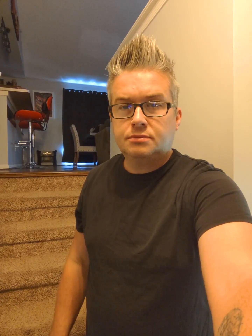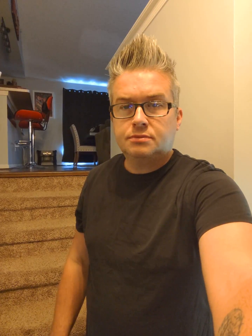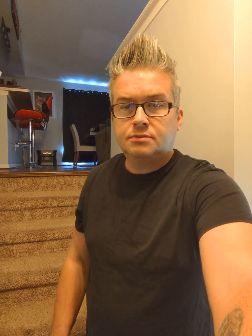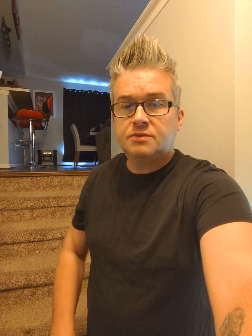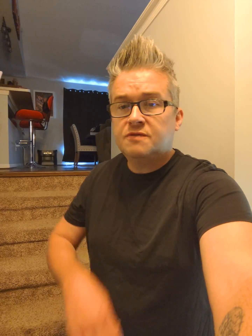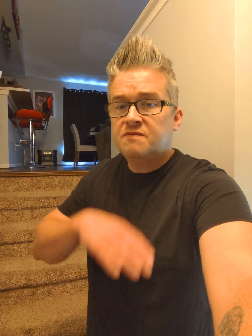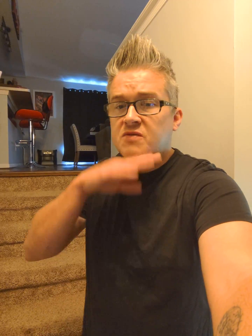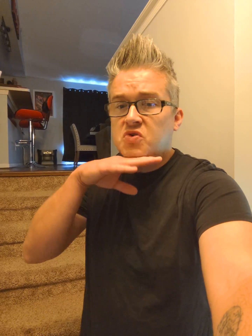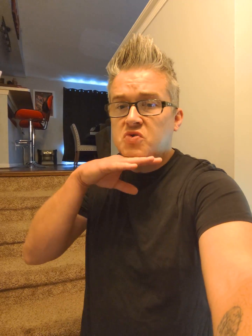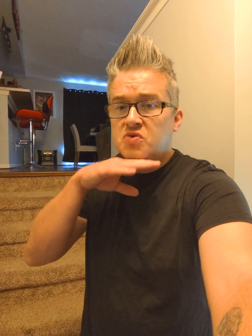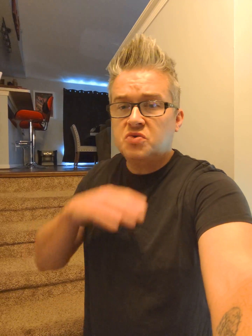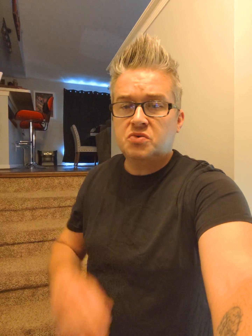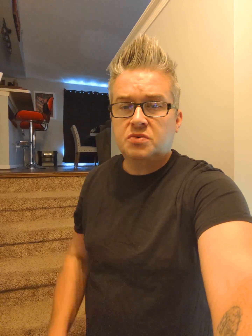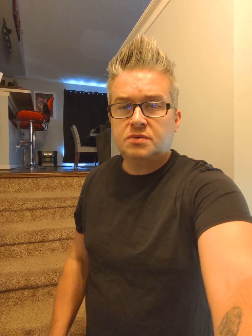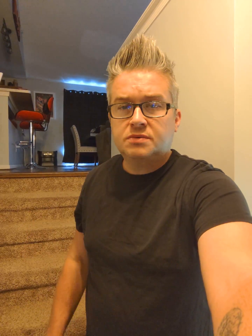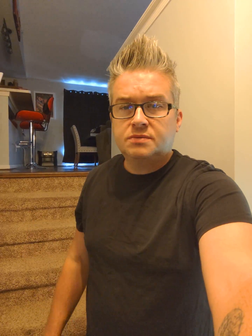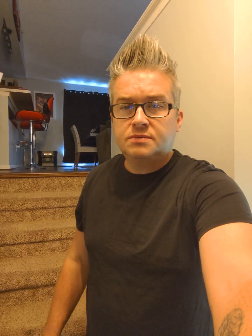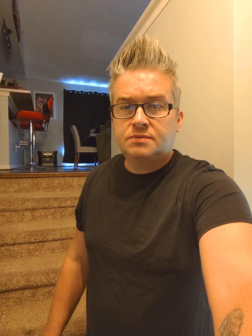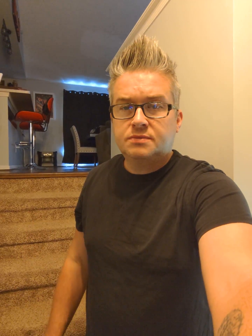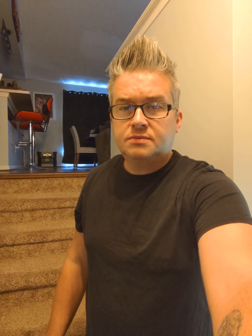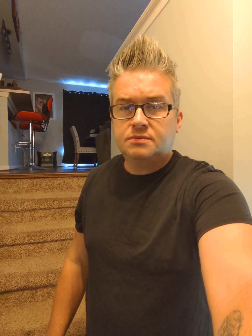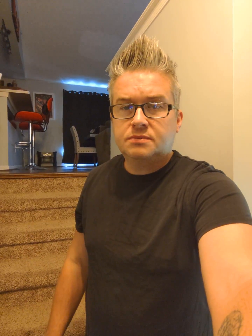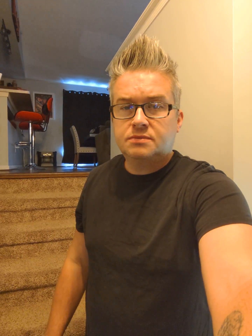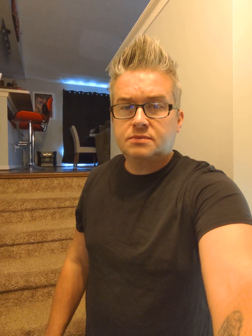full